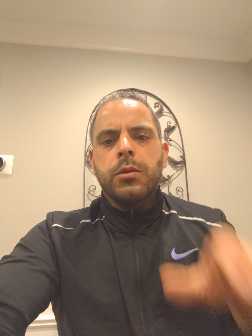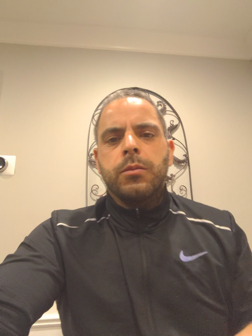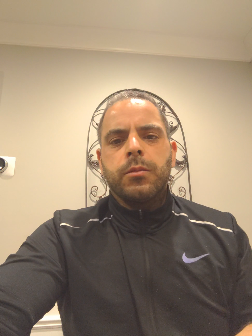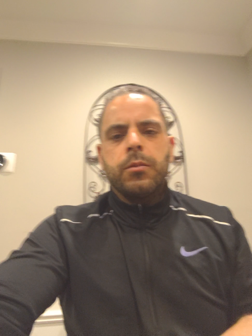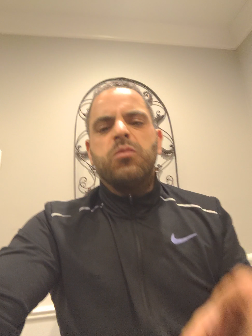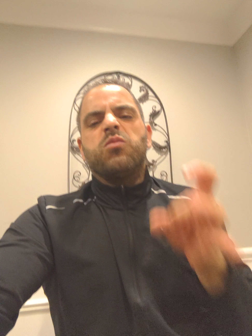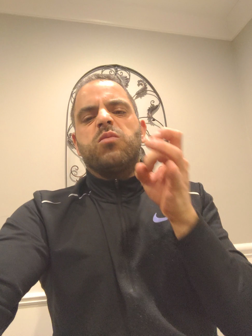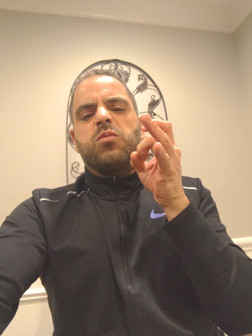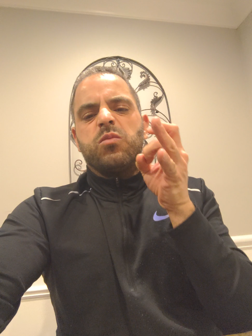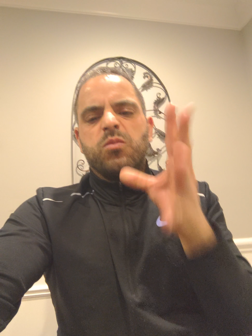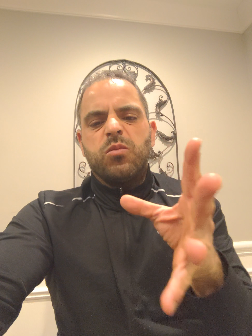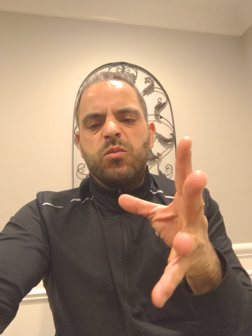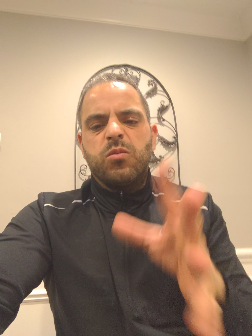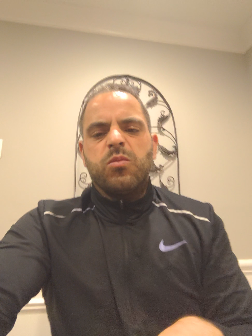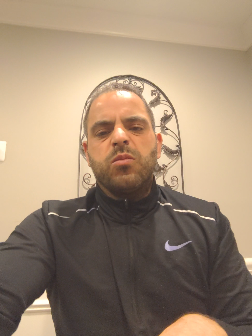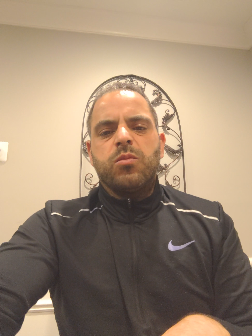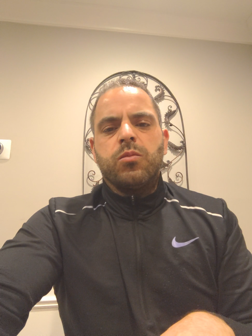hate